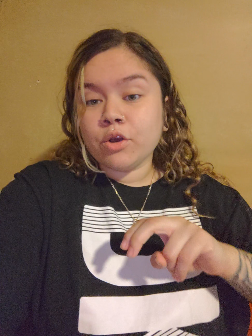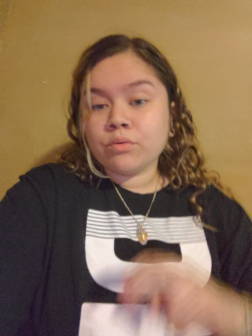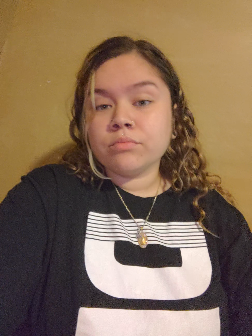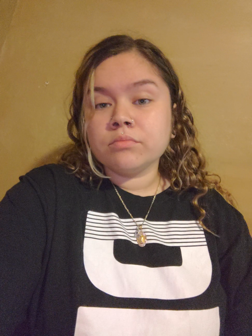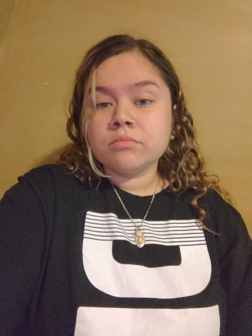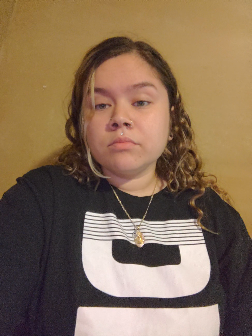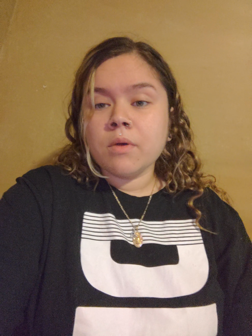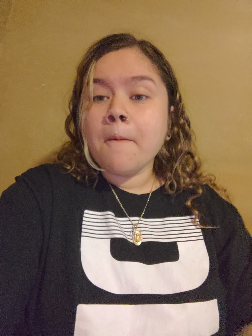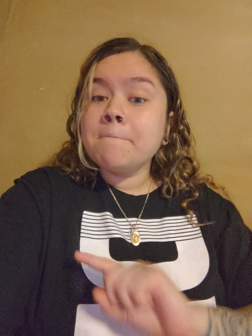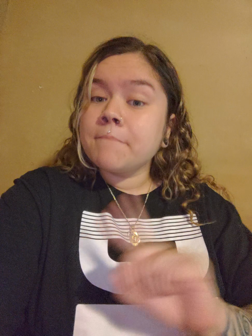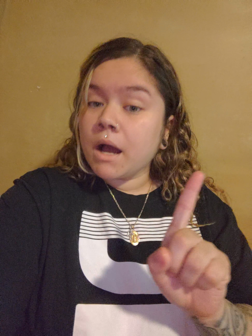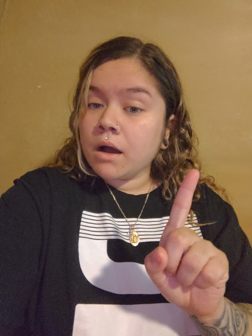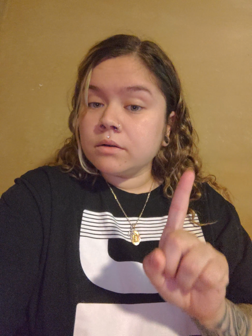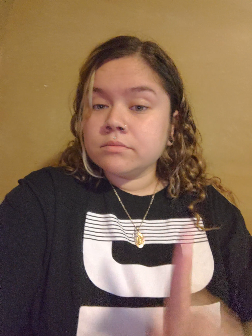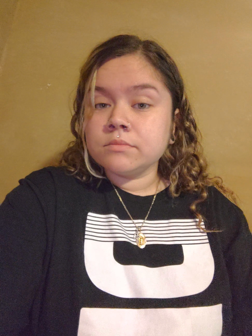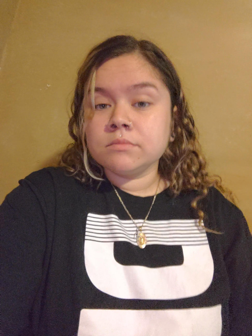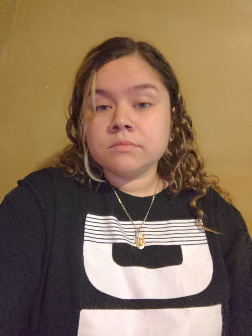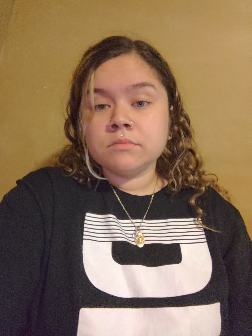but